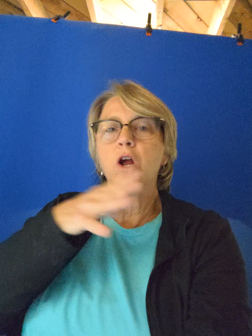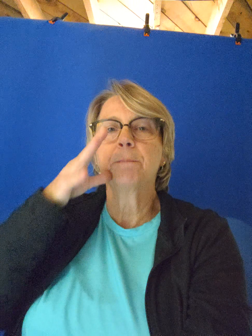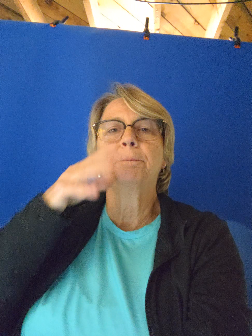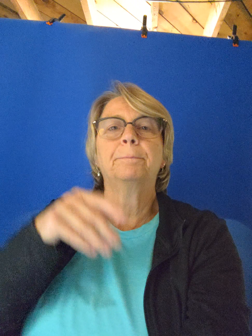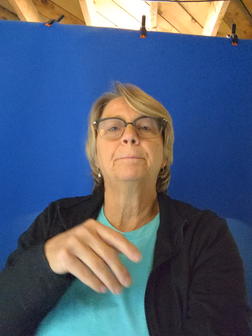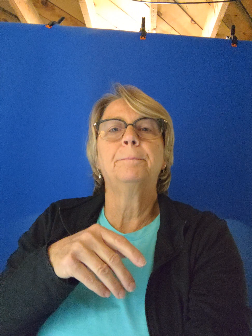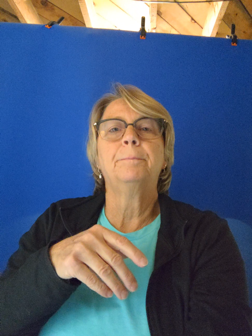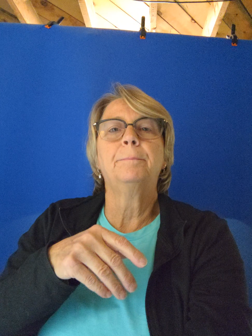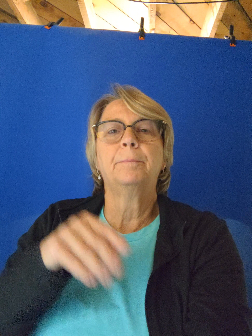farm